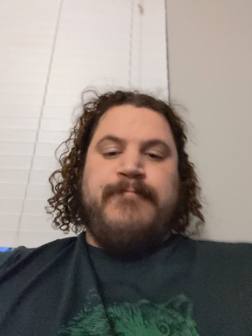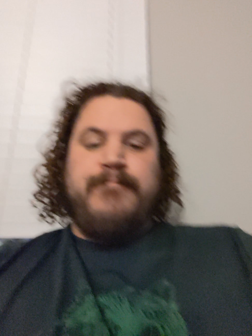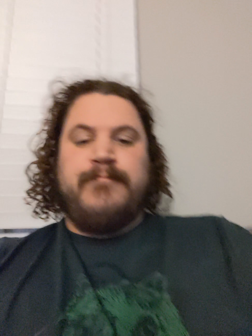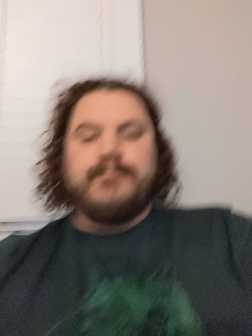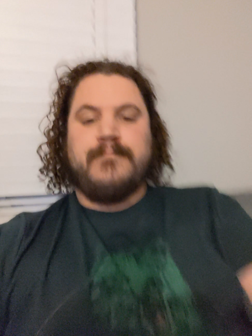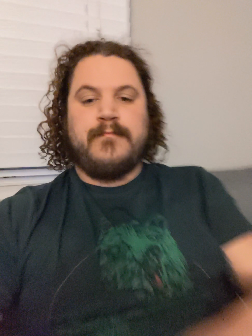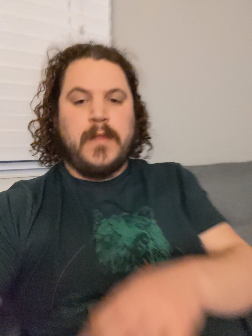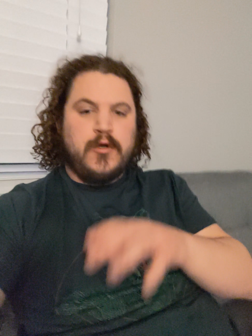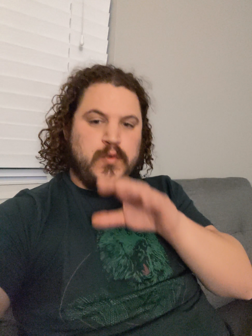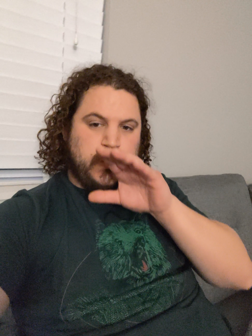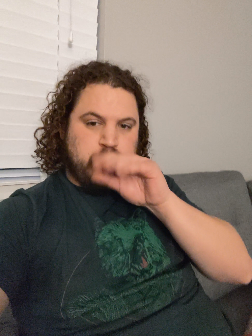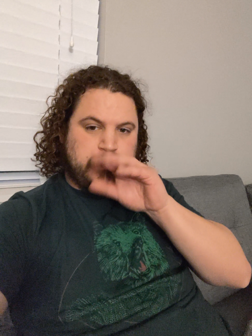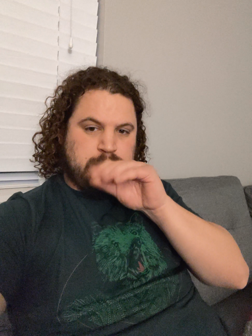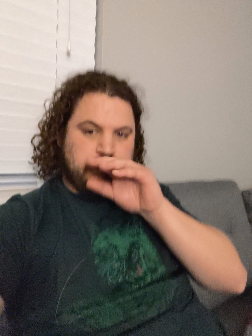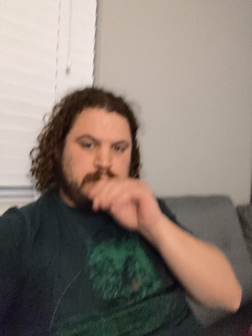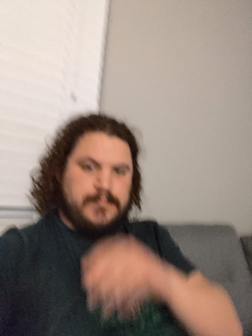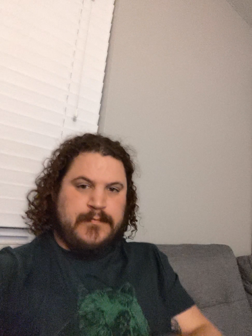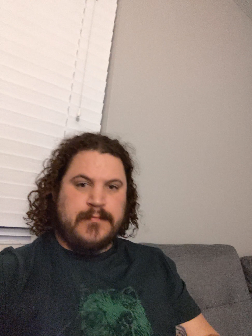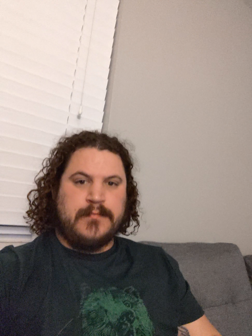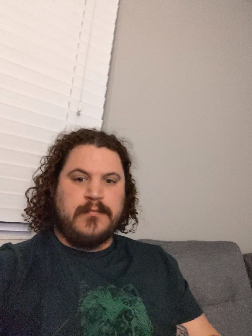goose